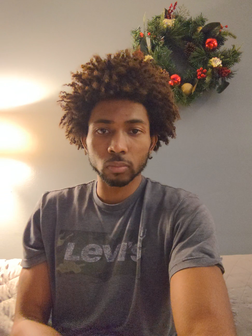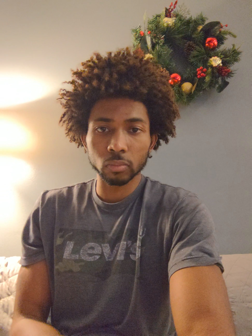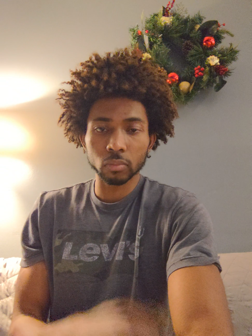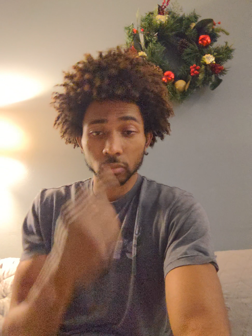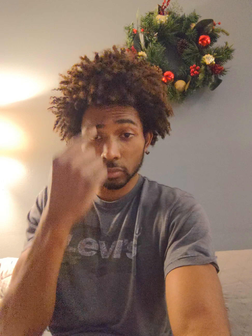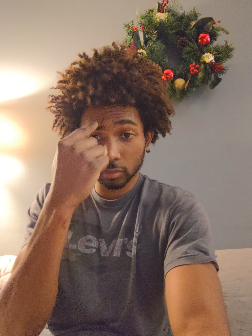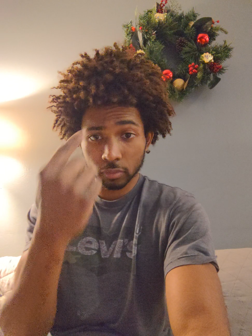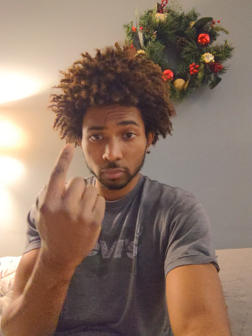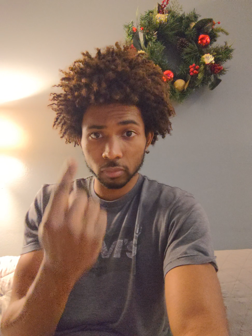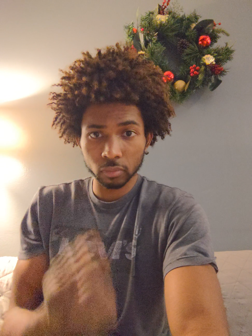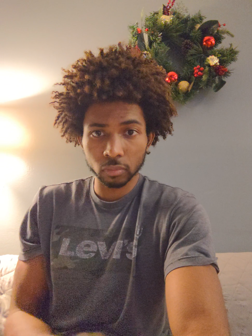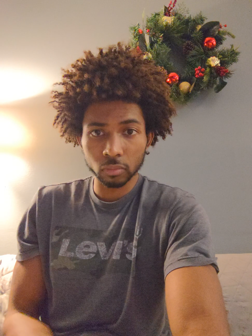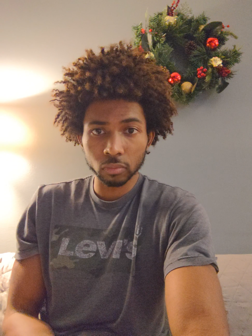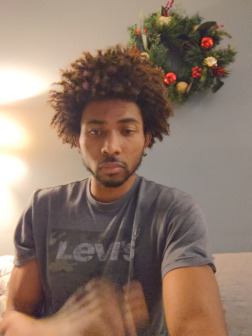penny